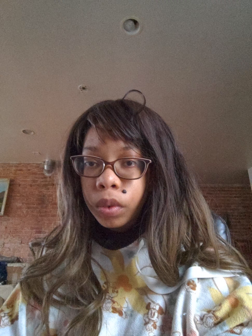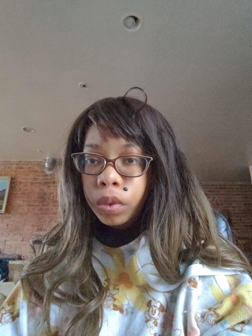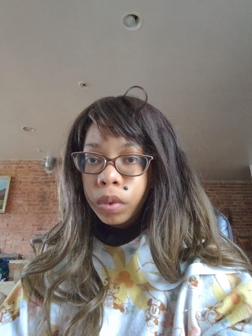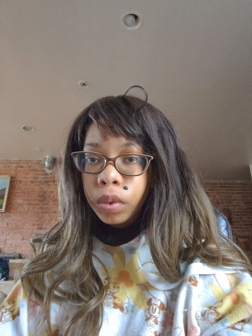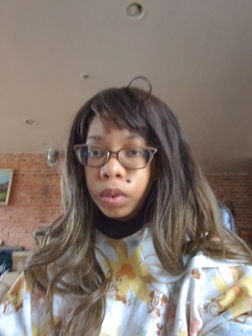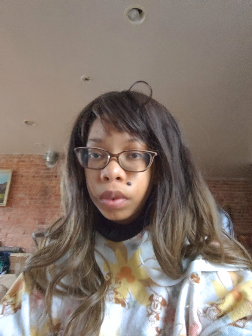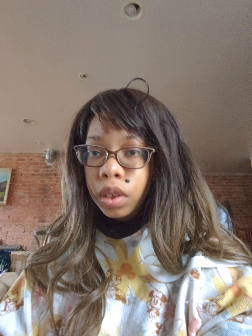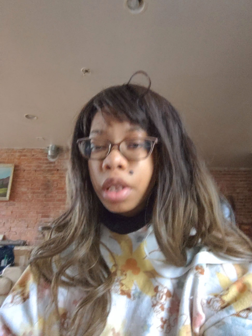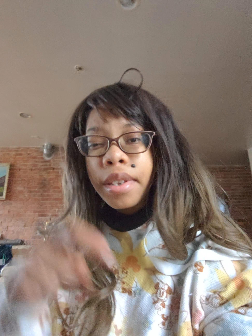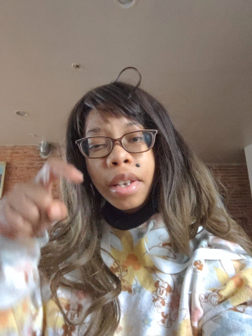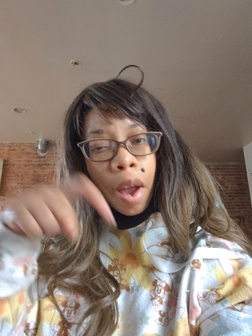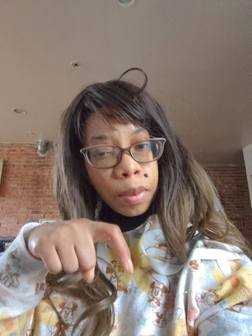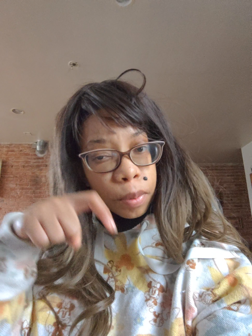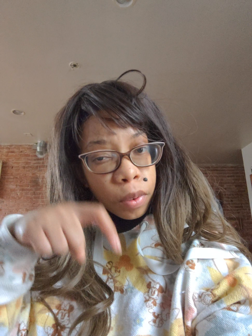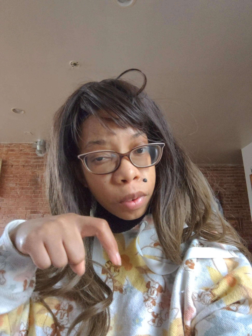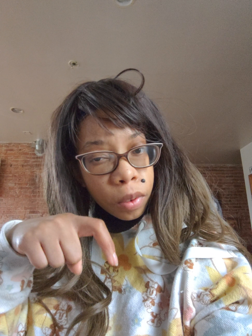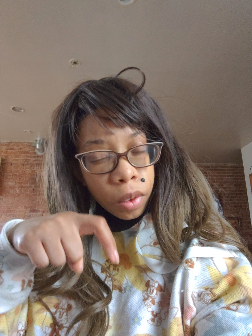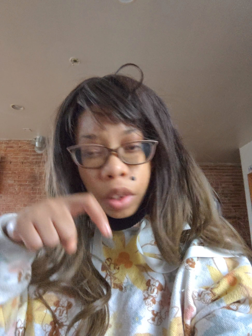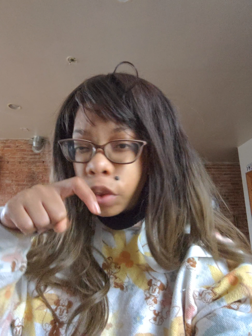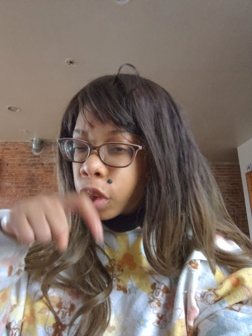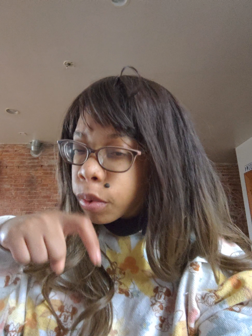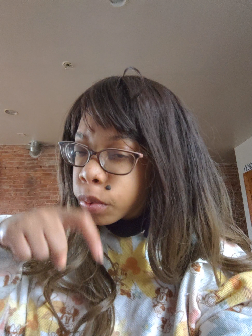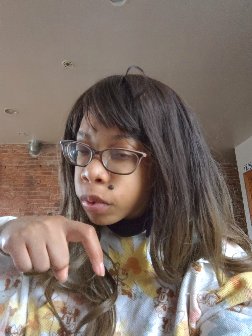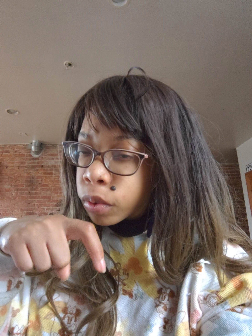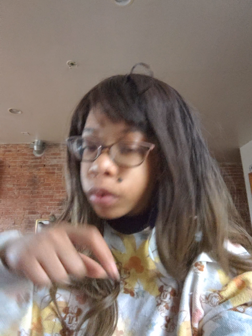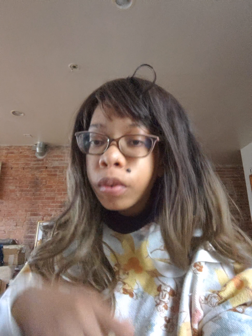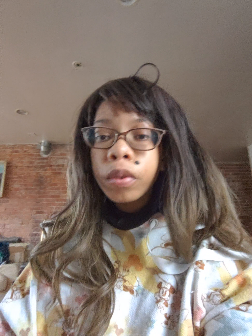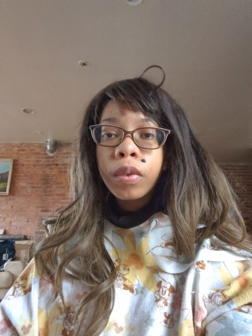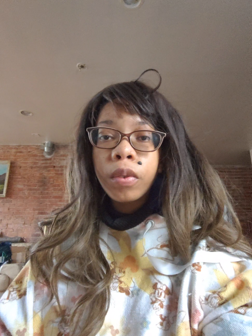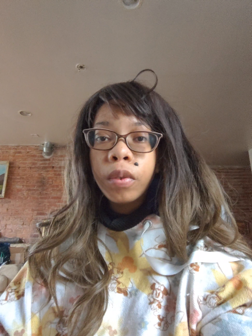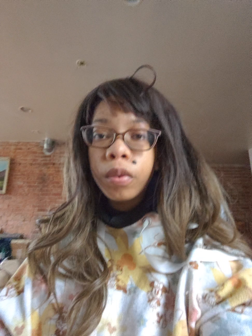time